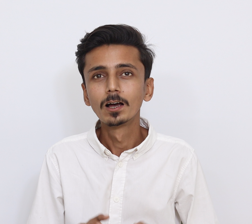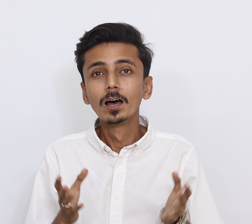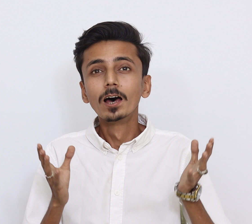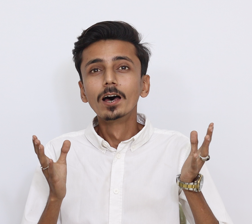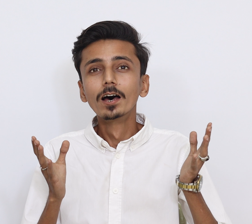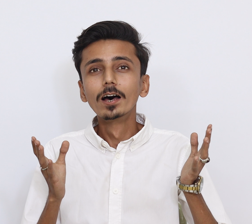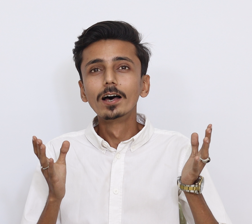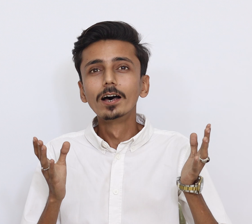surprise